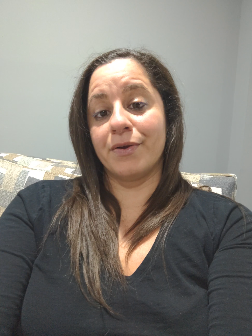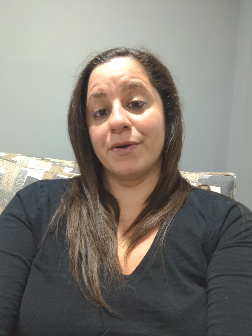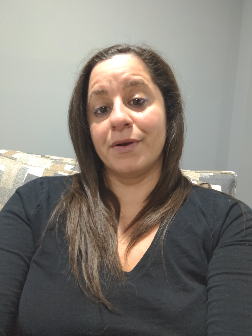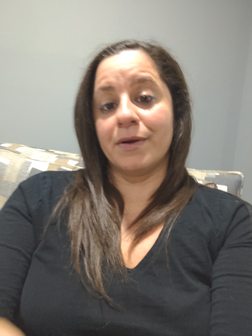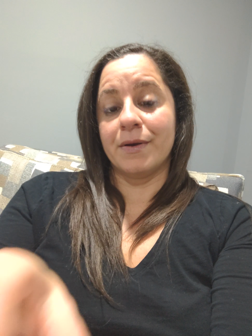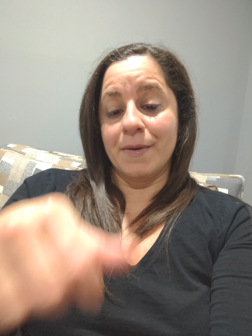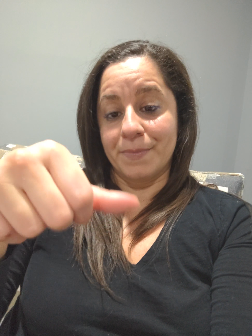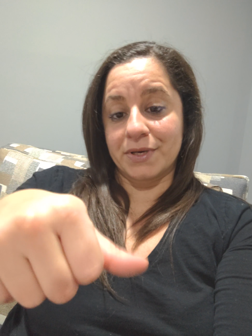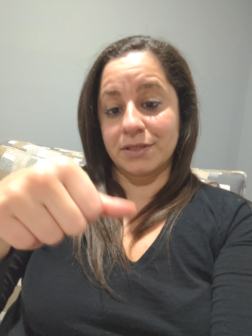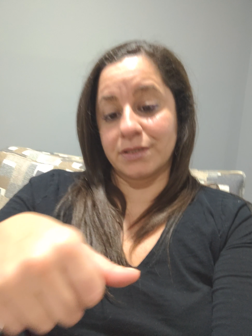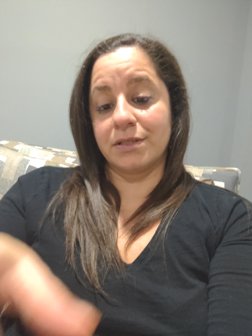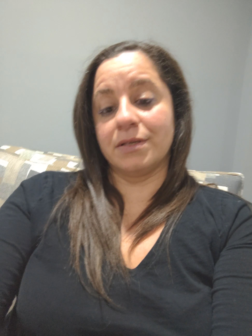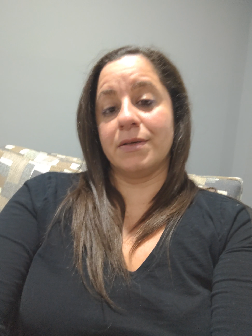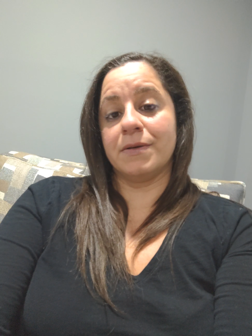puzzle